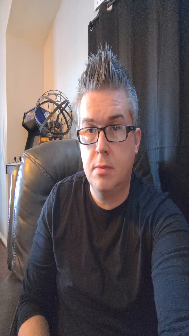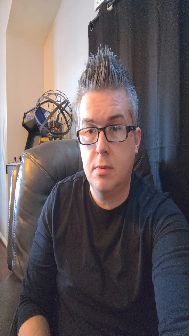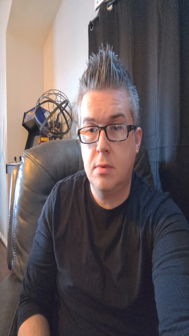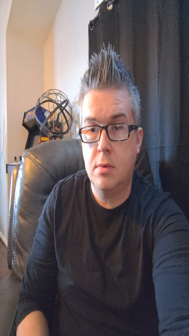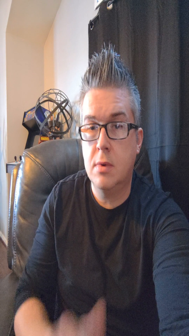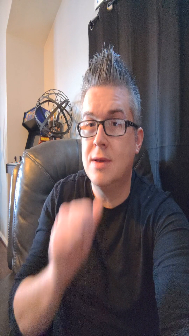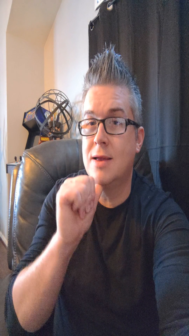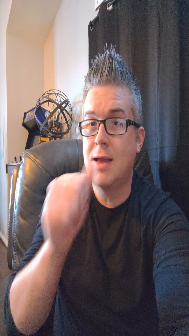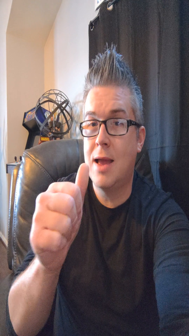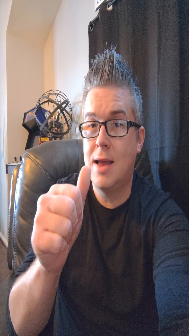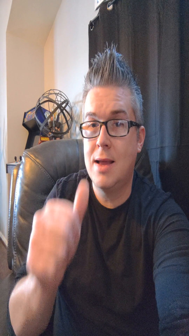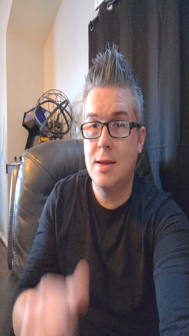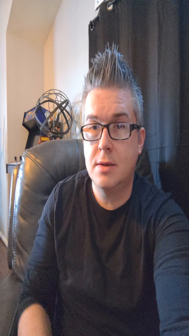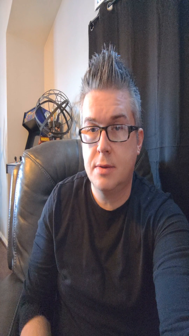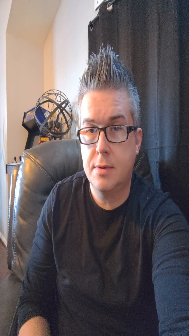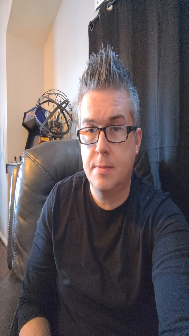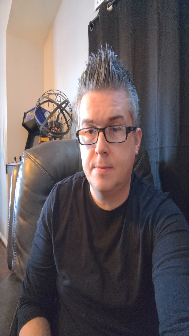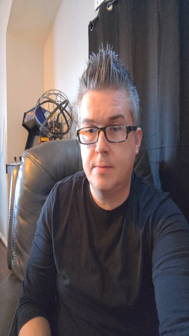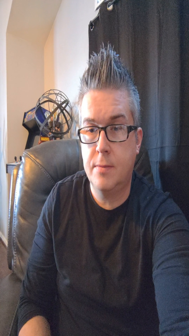not